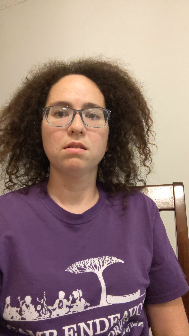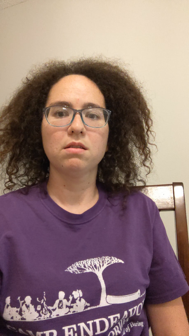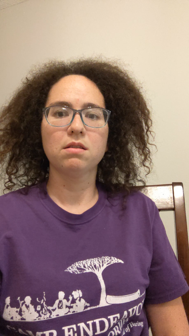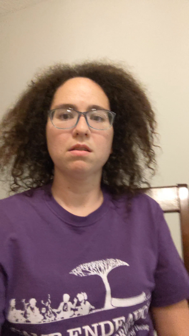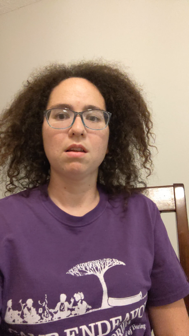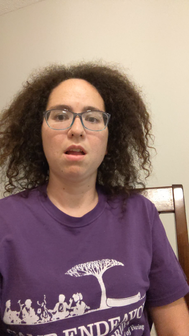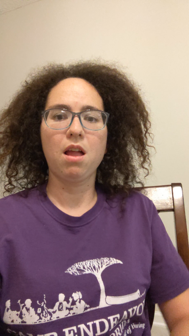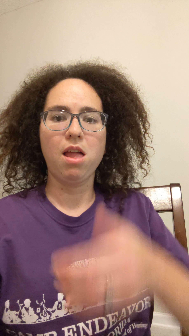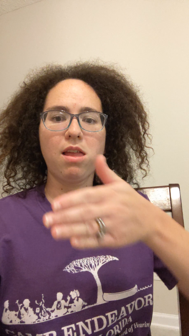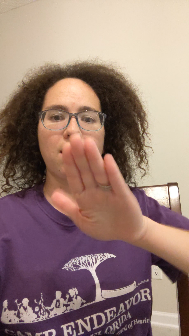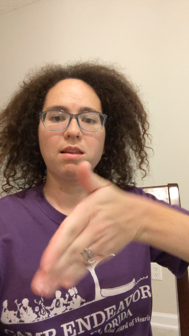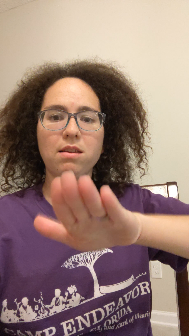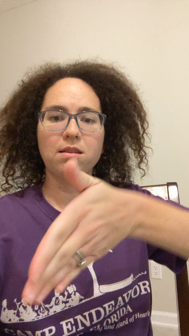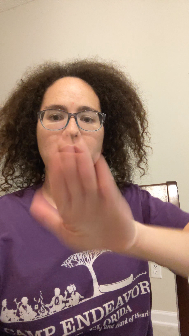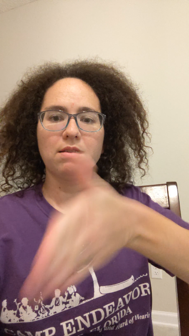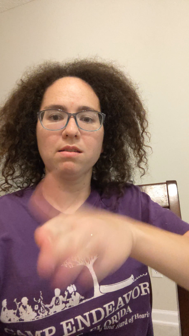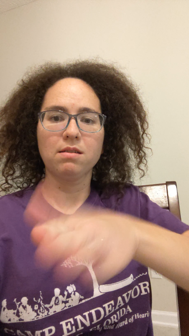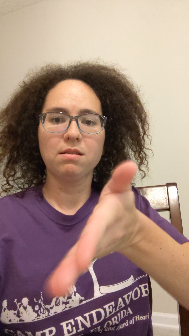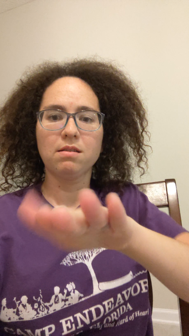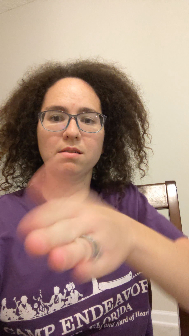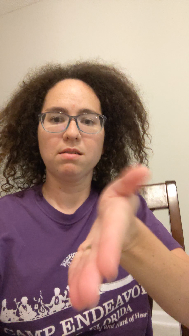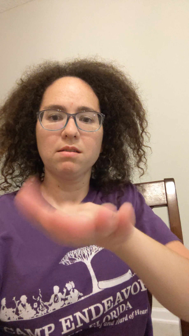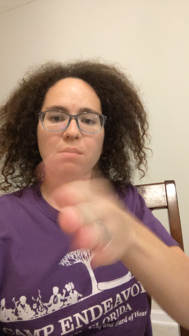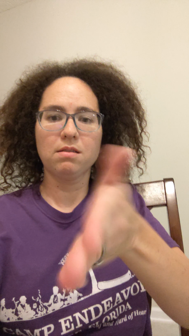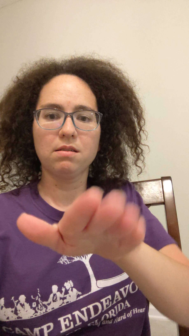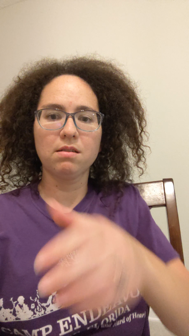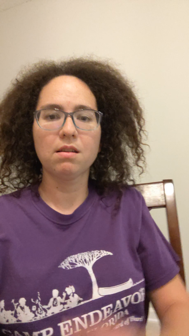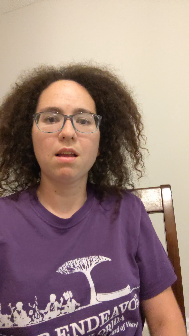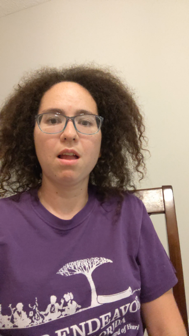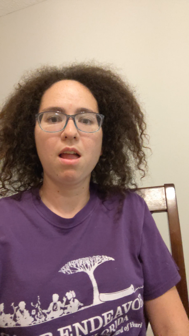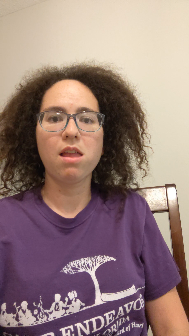cook